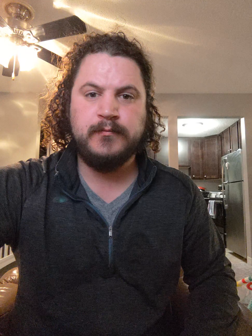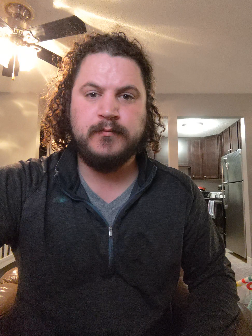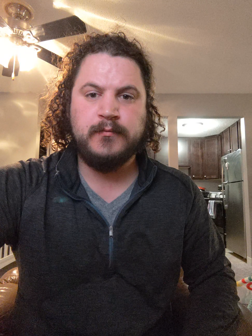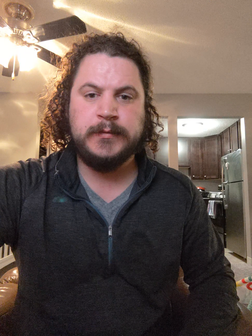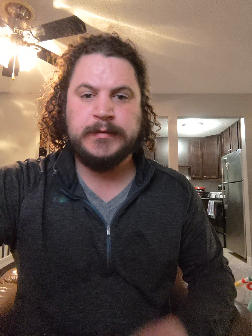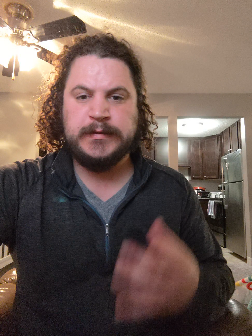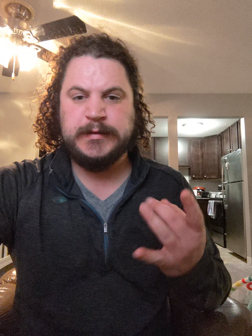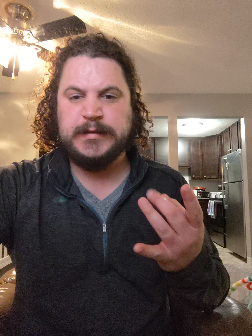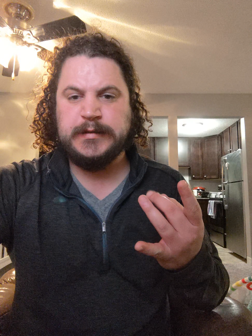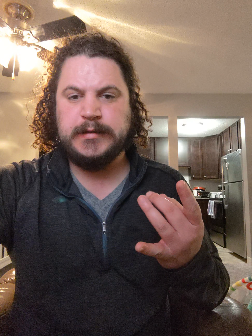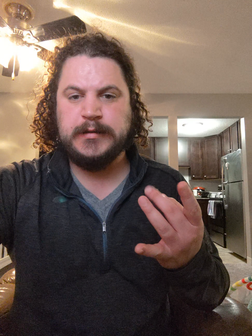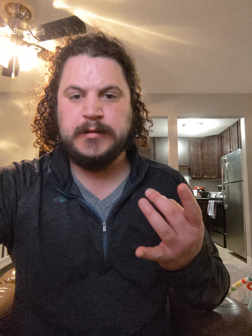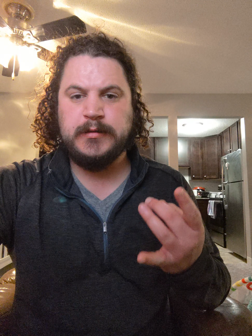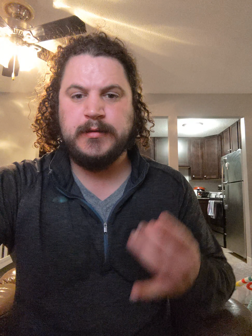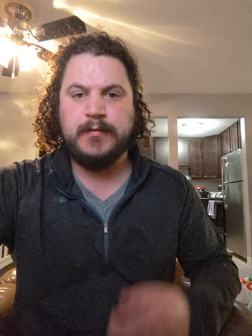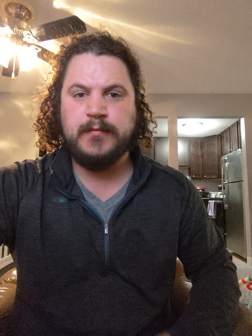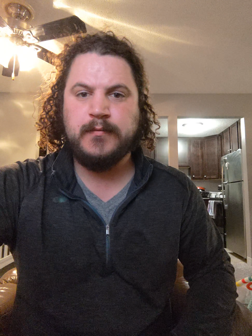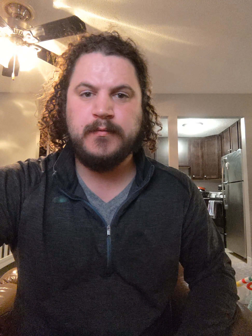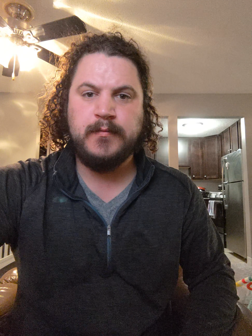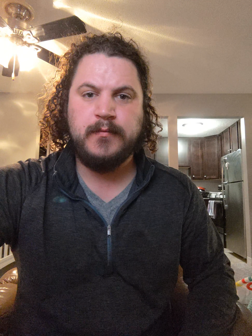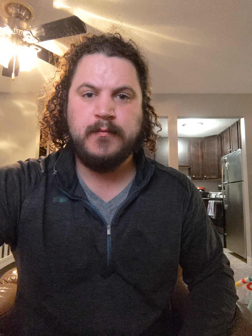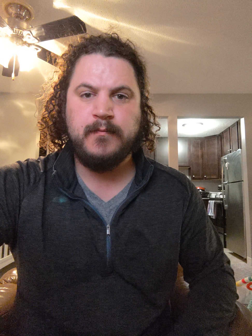sticky